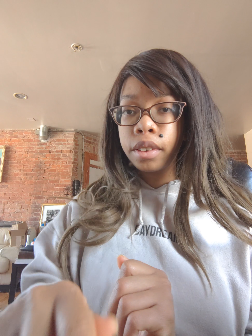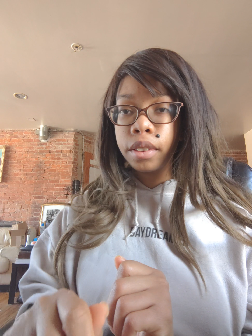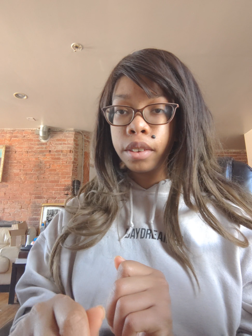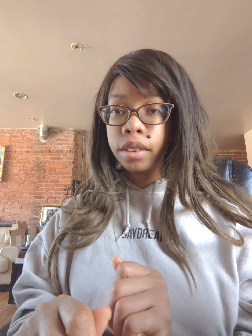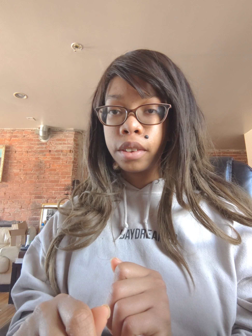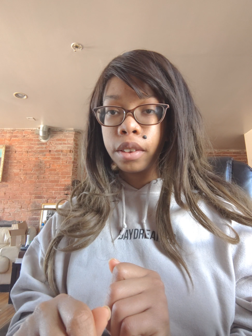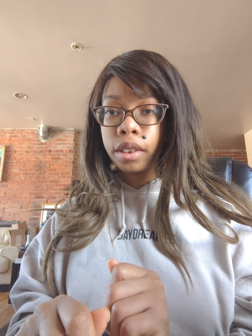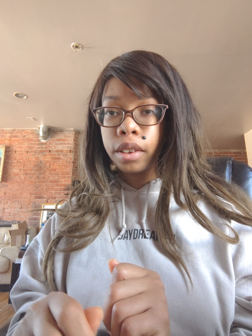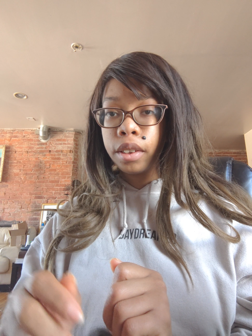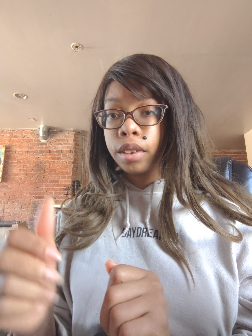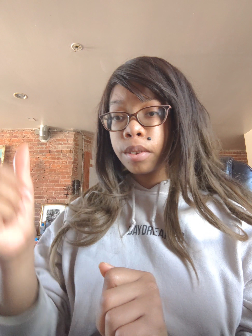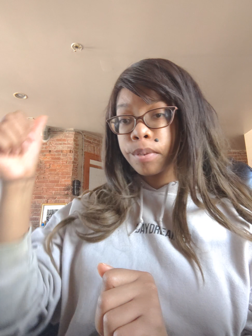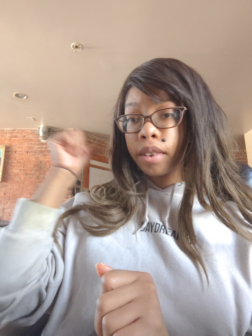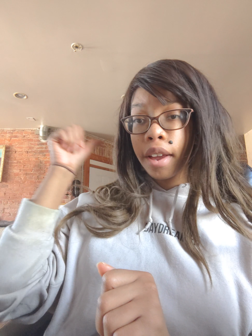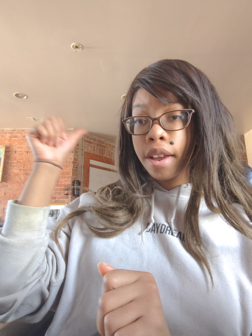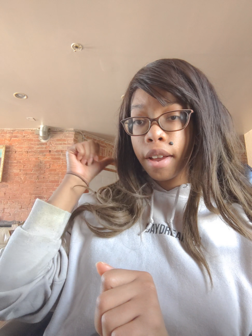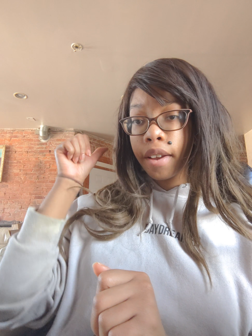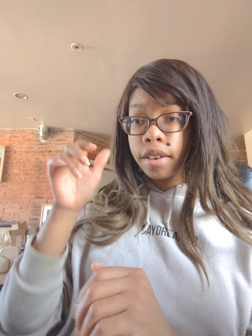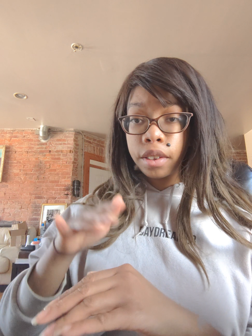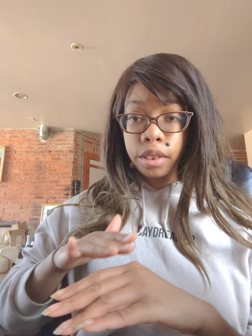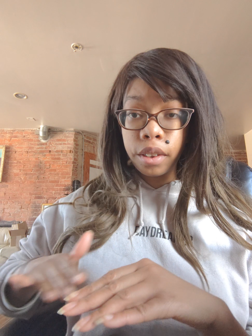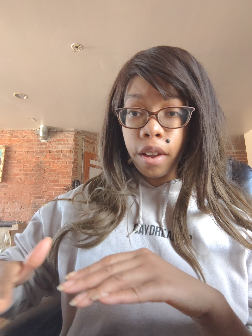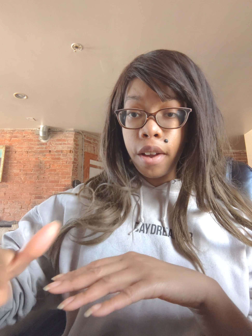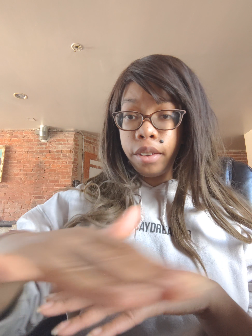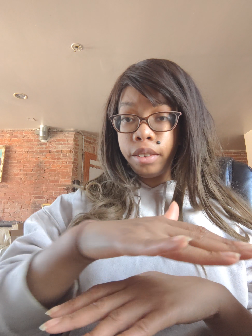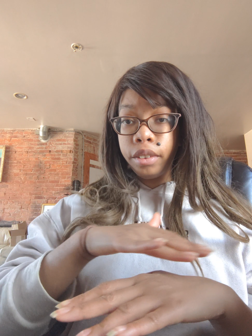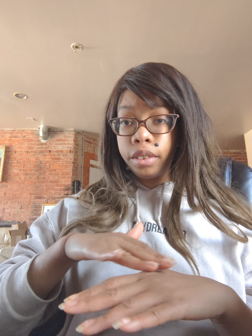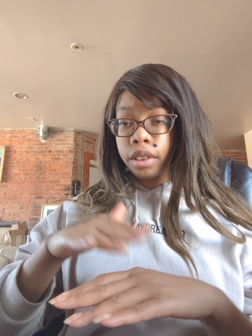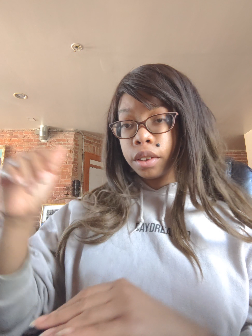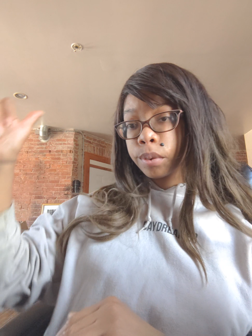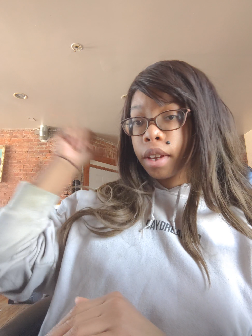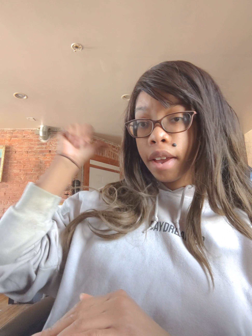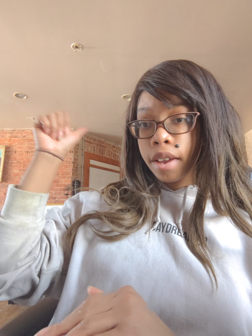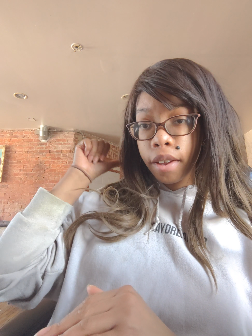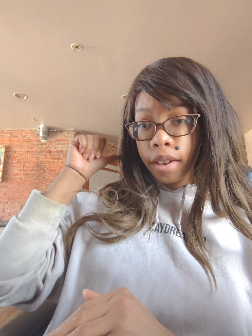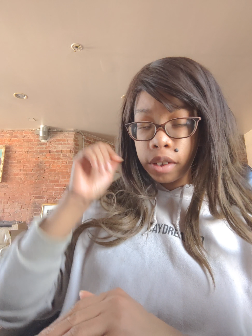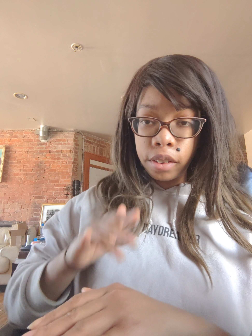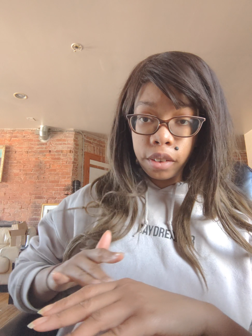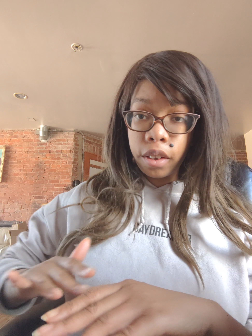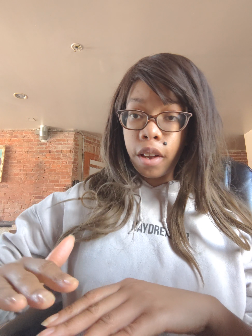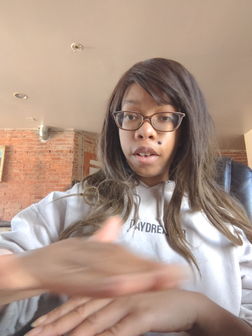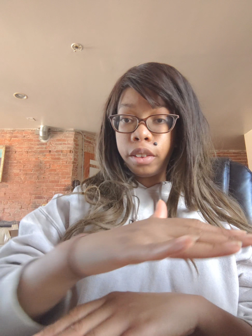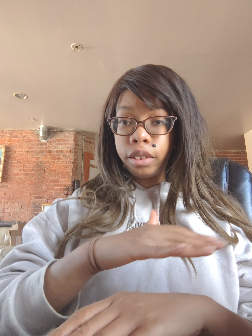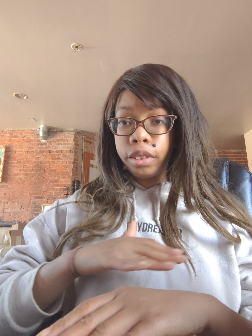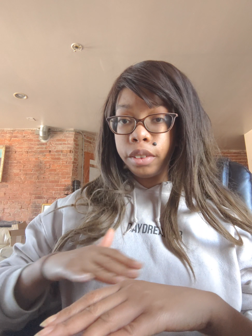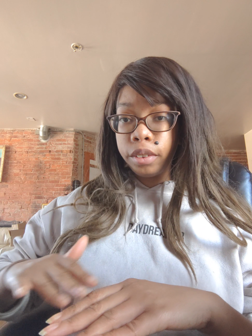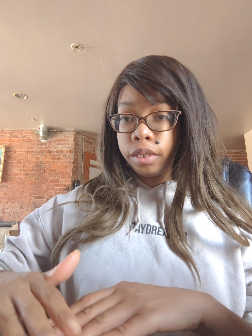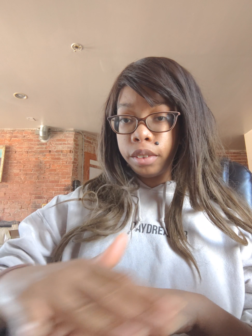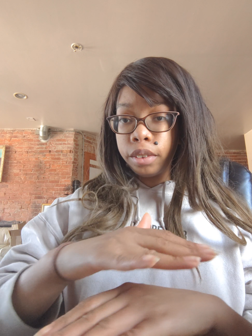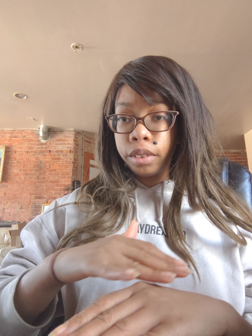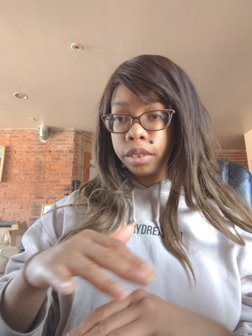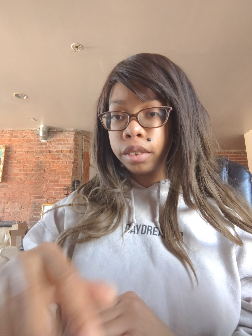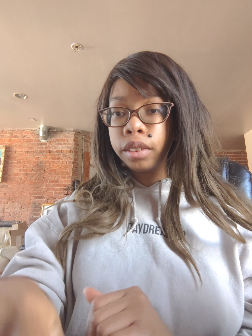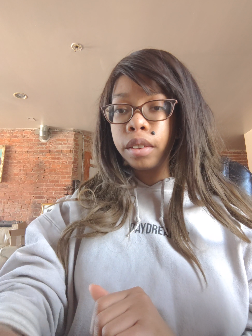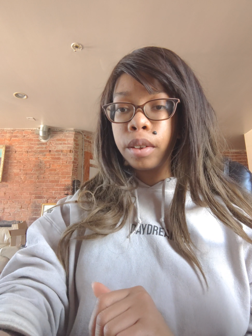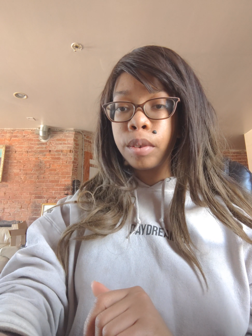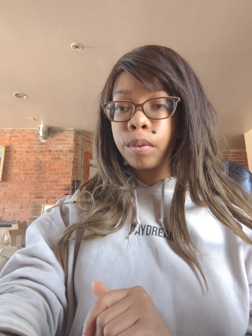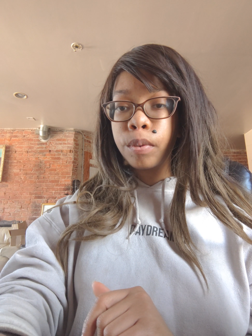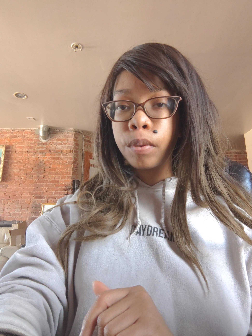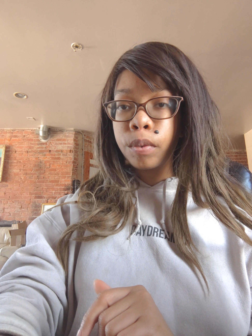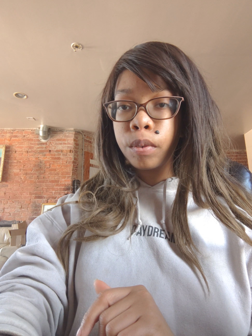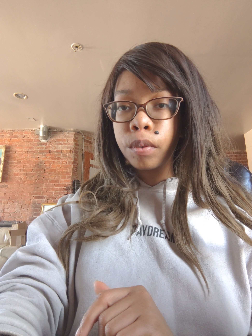backyard